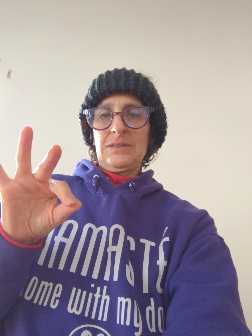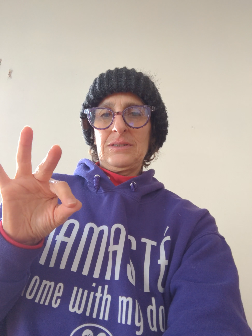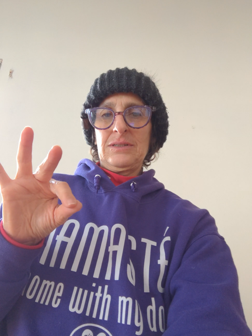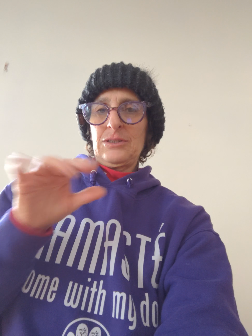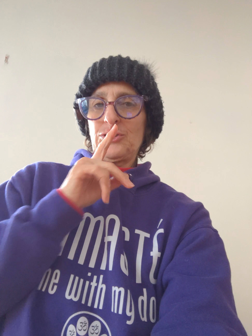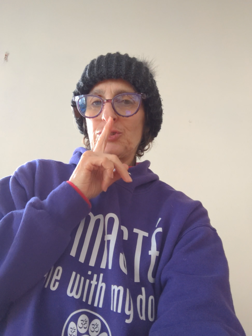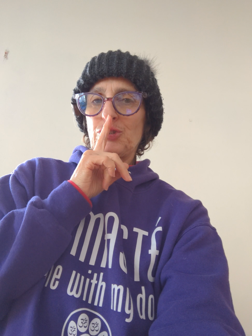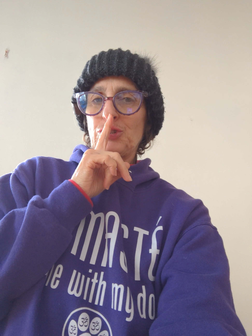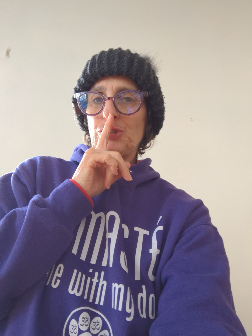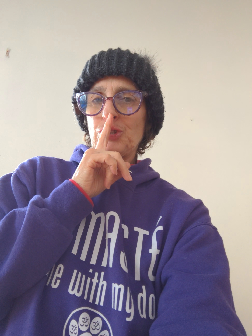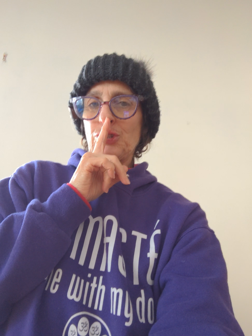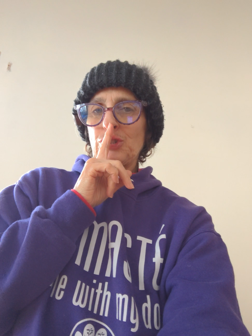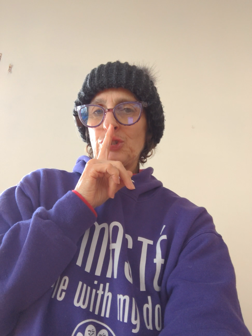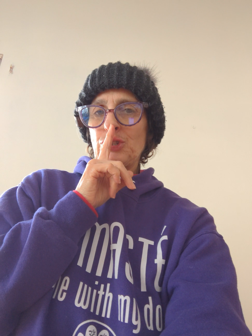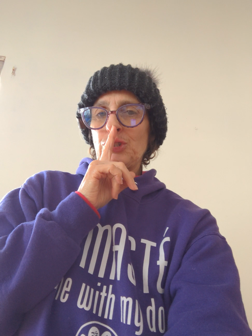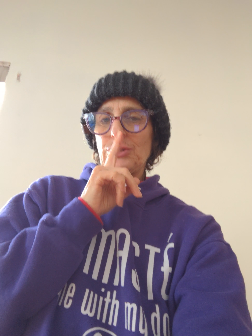shhh